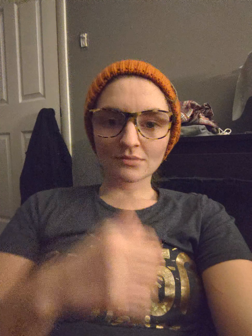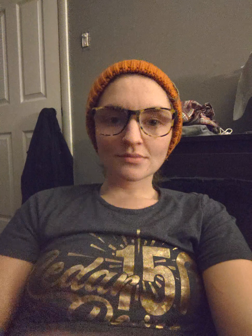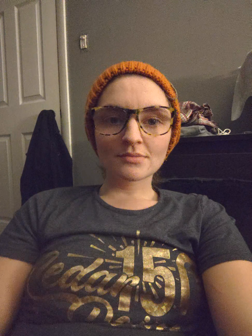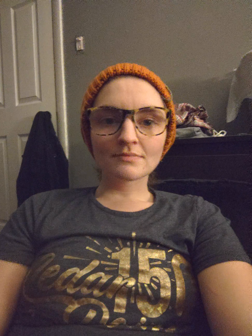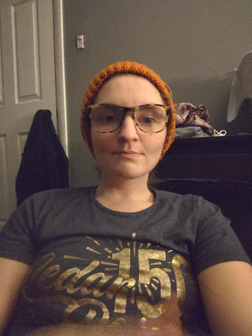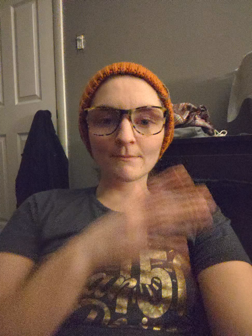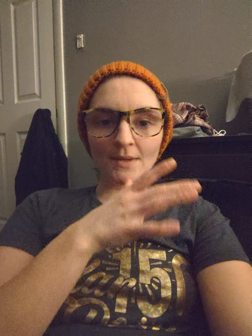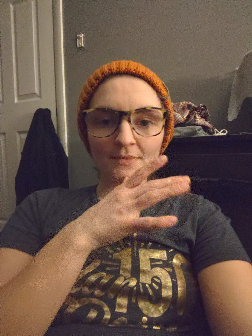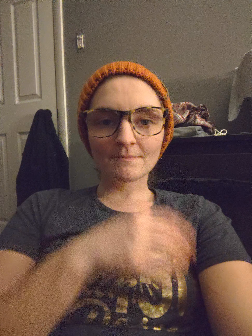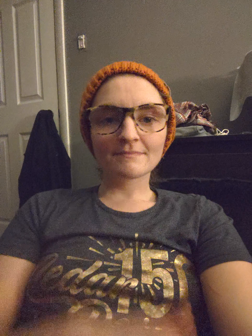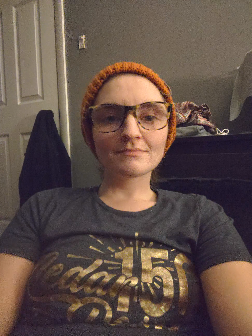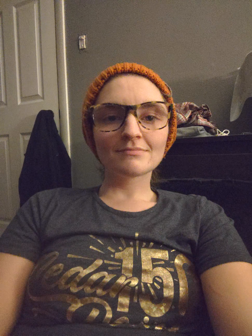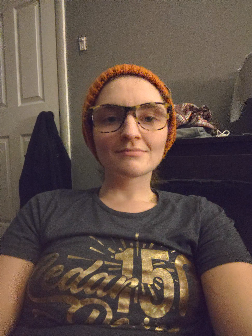mom